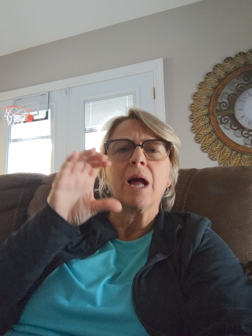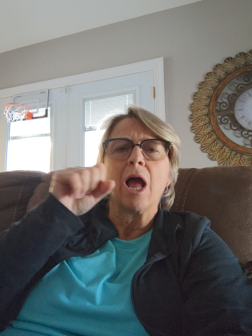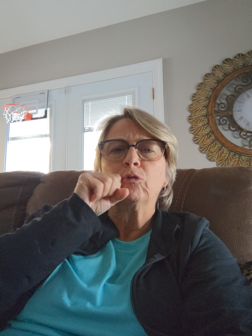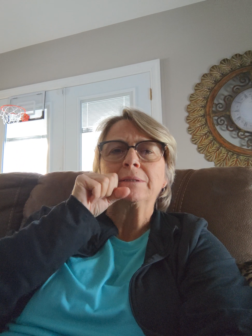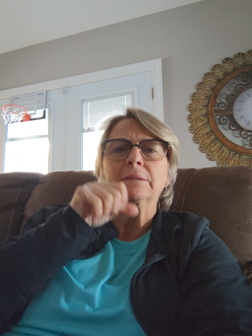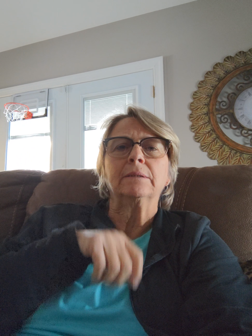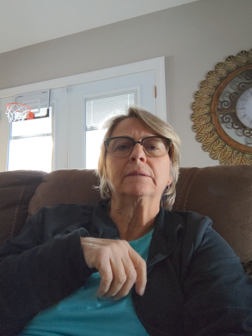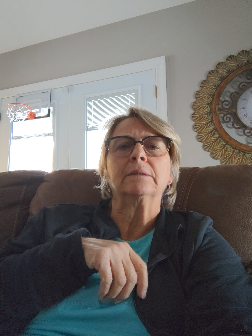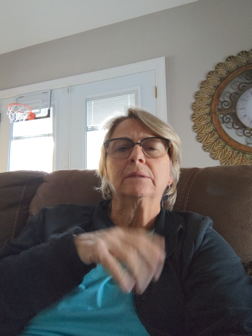carrot